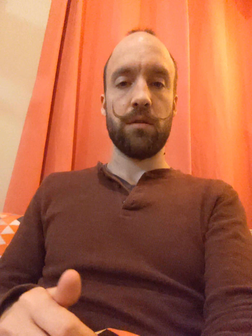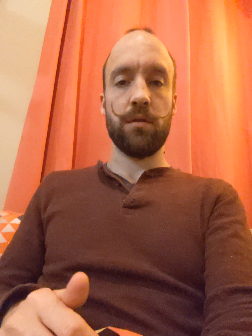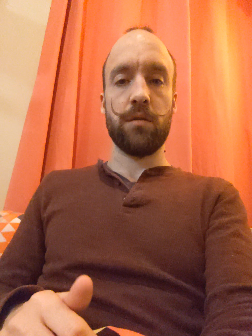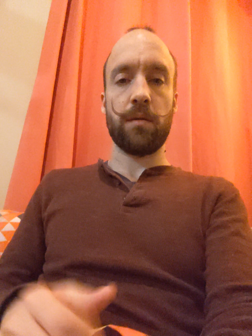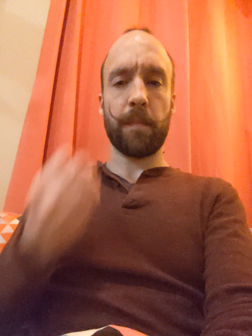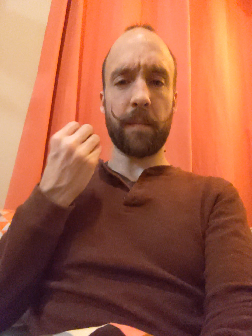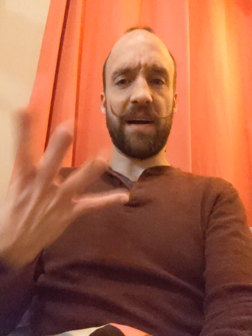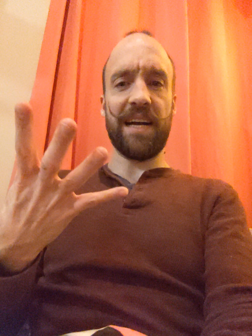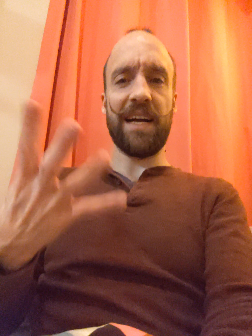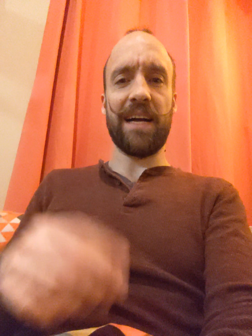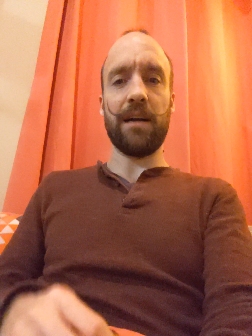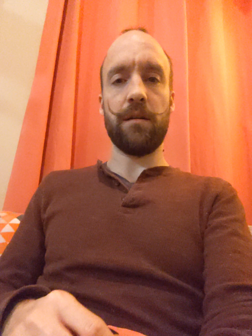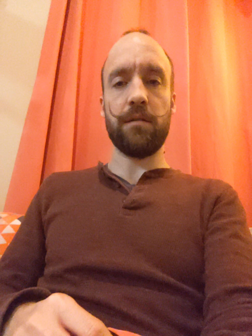many